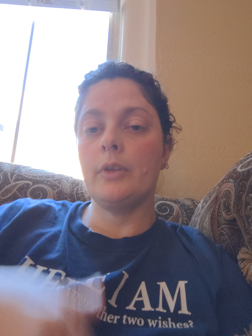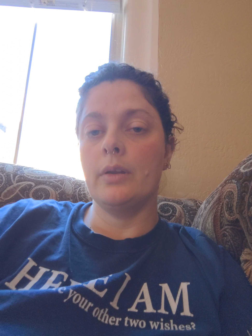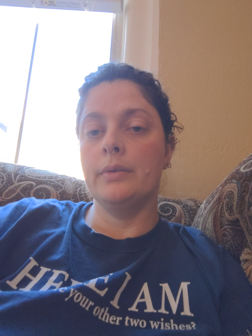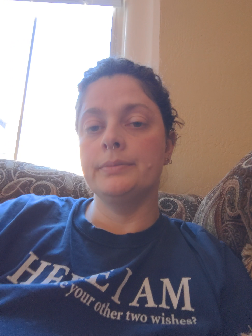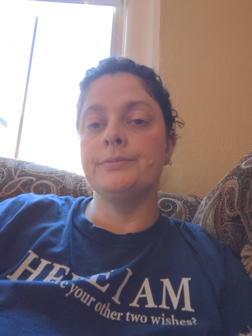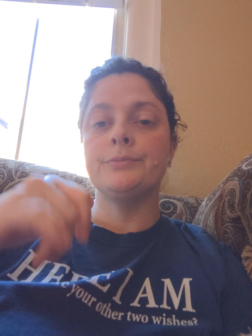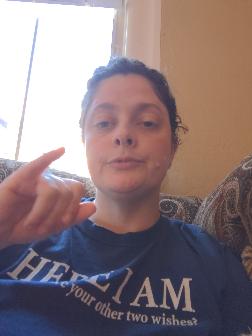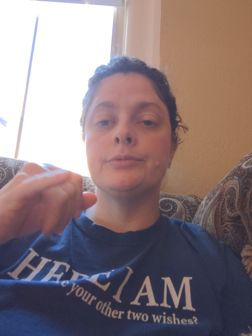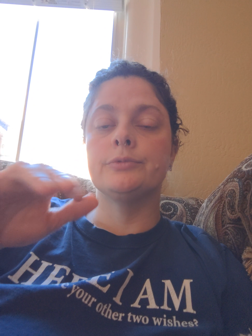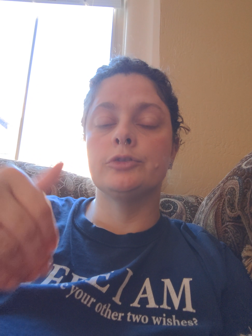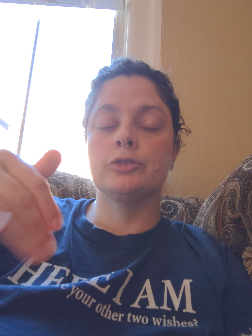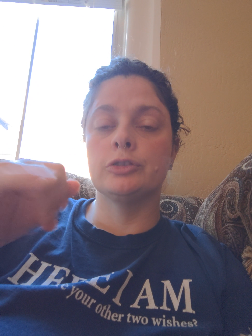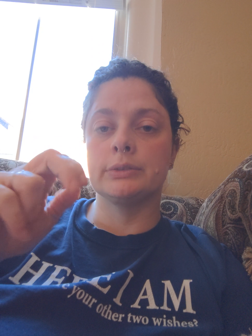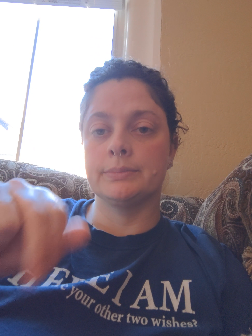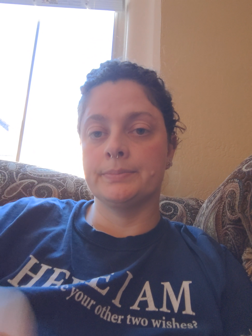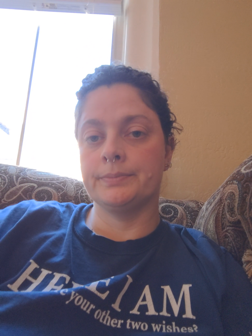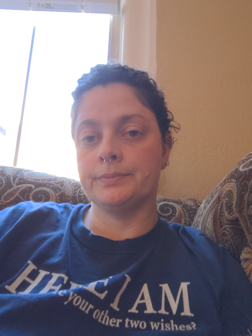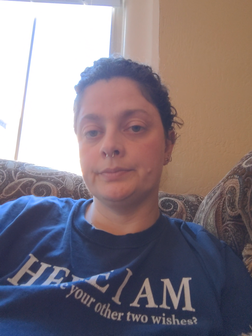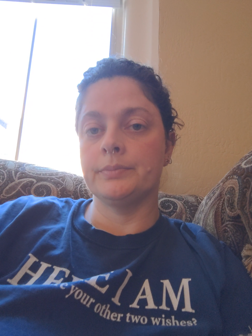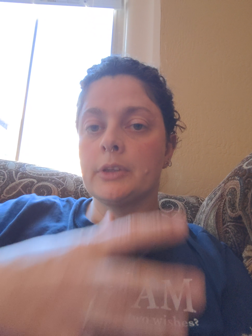jeans